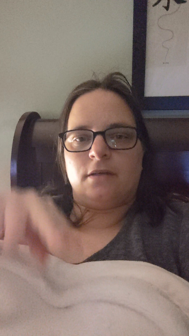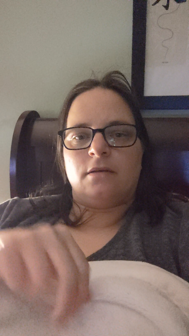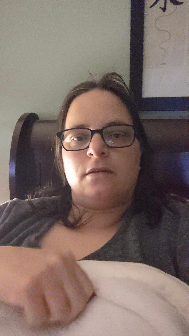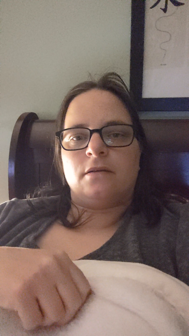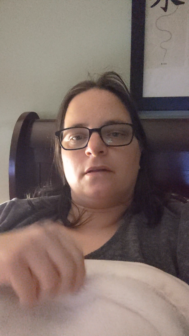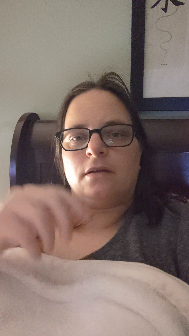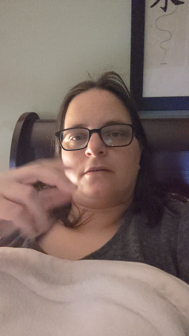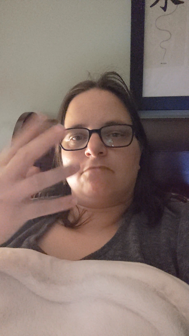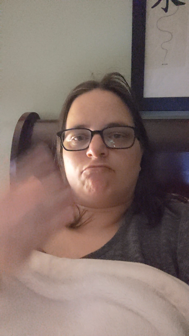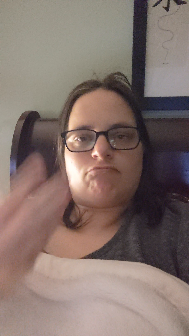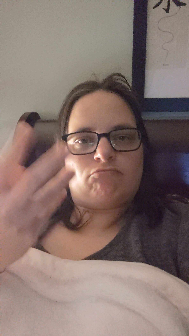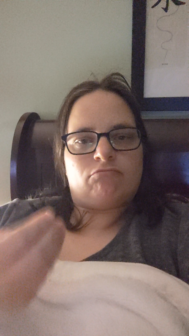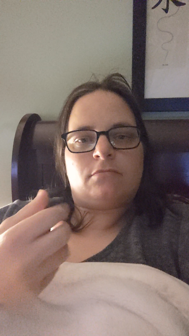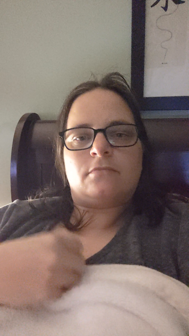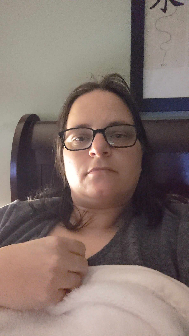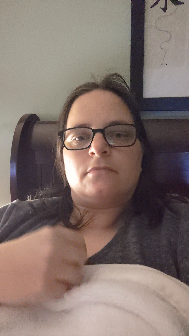gentle